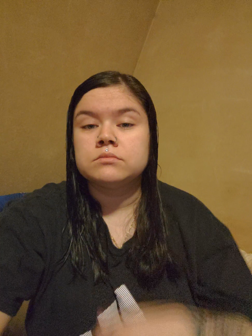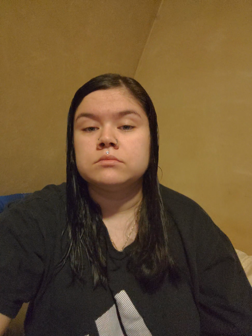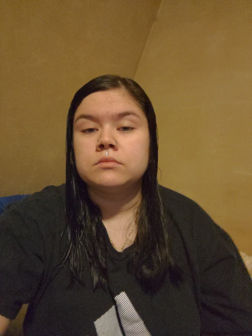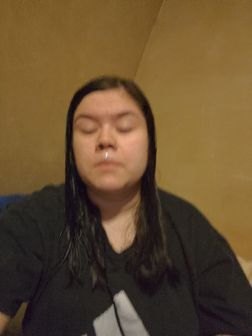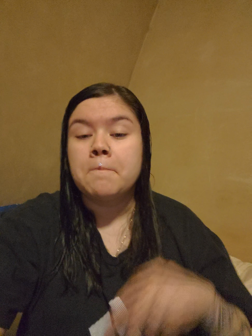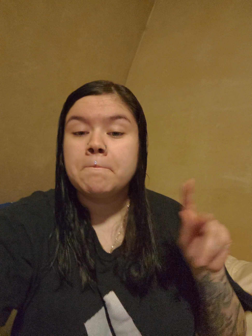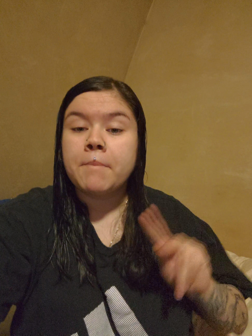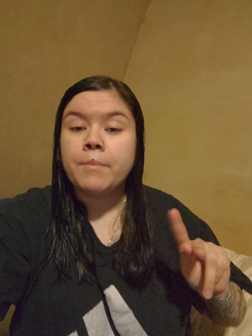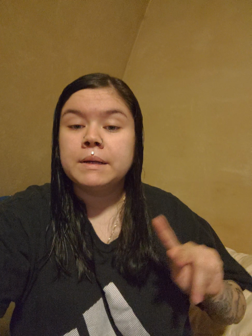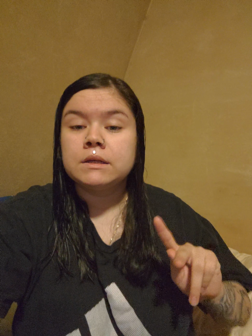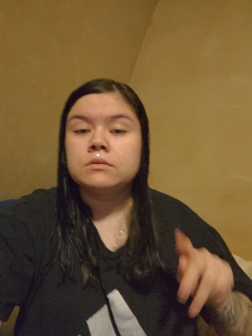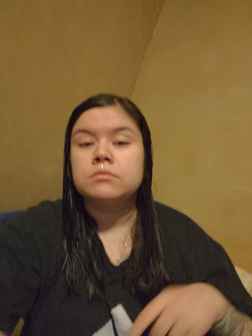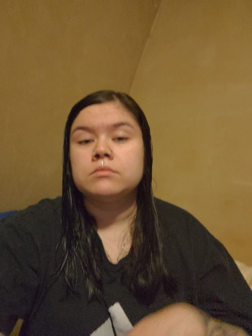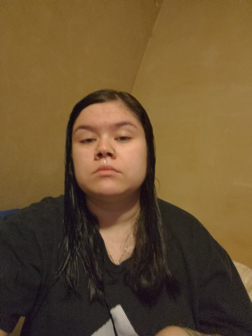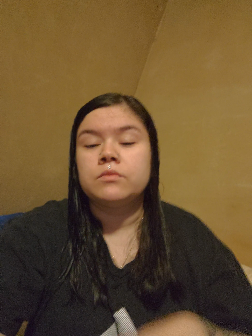puppy